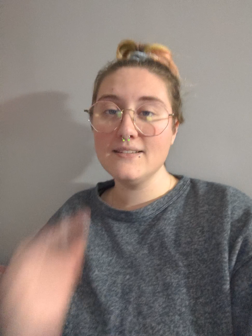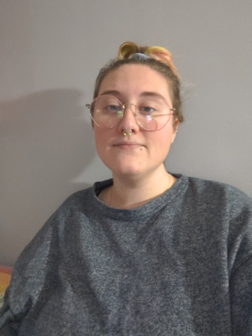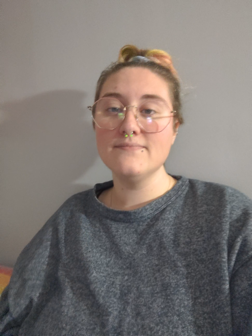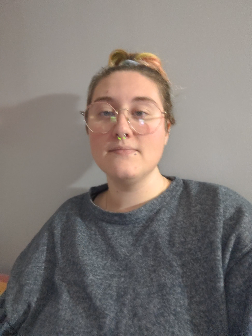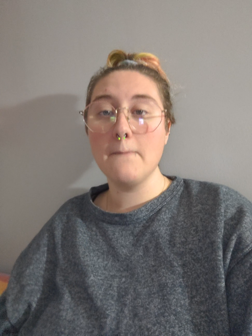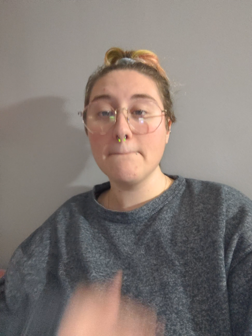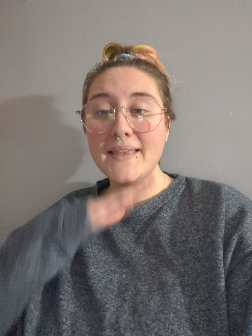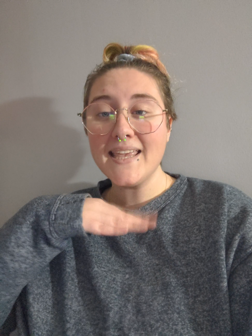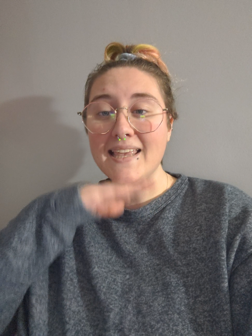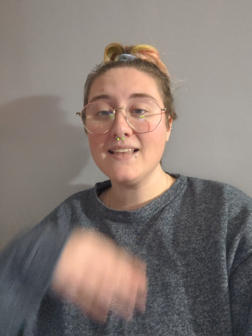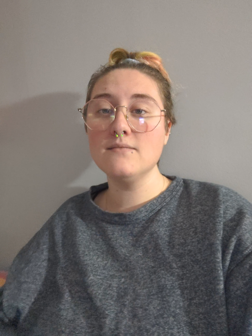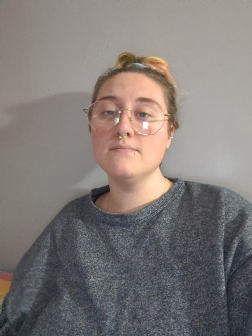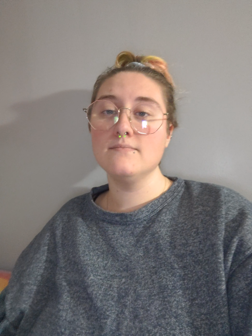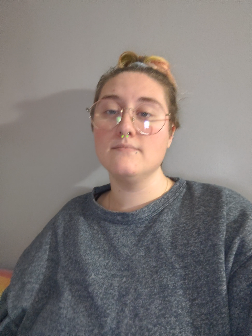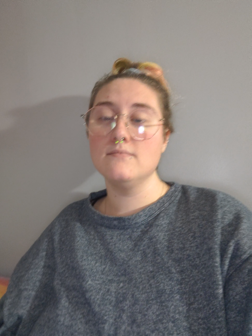pig